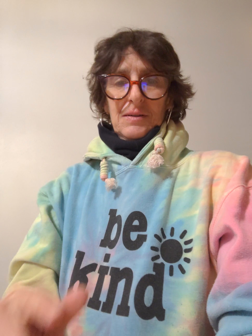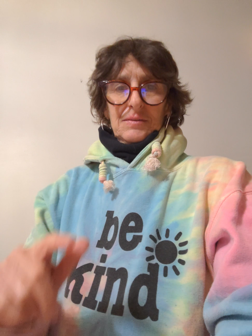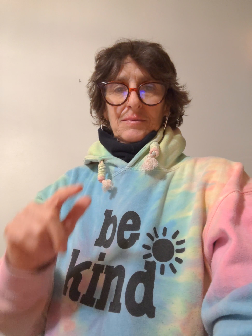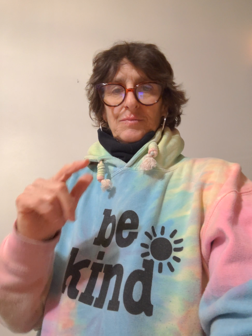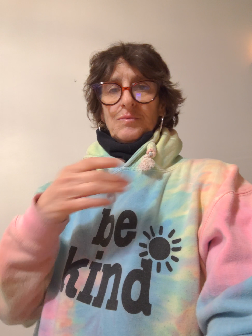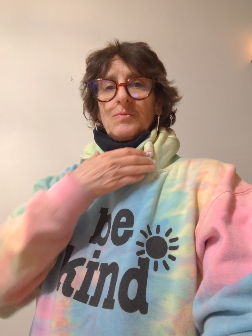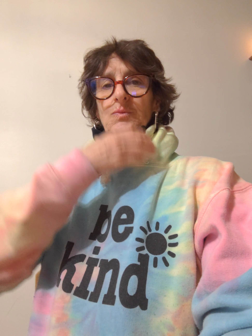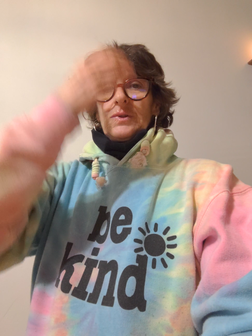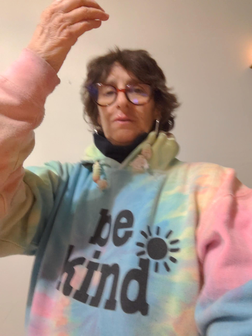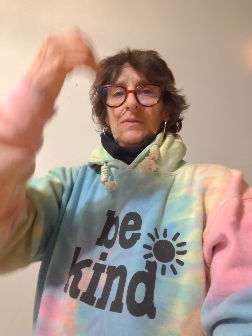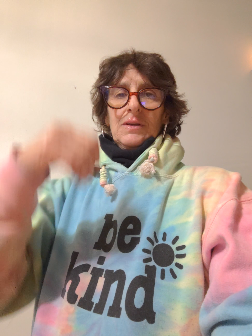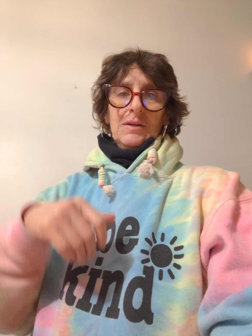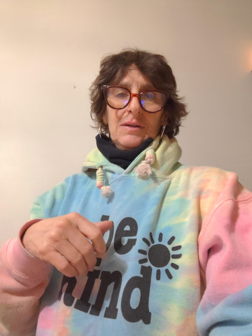giraffe